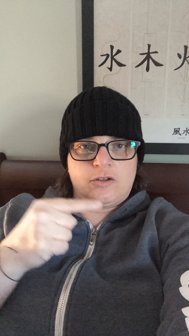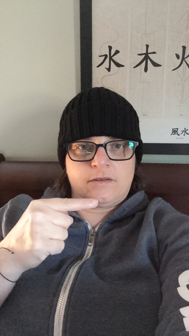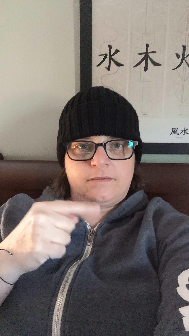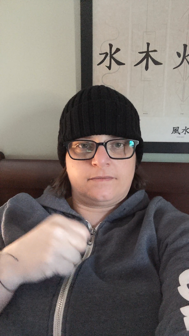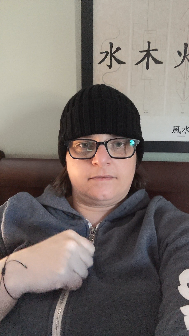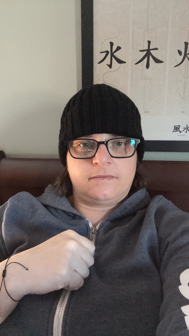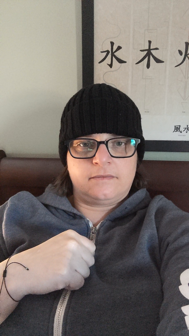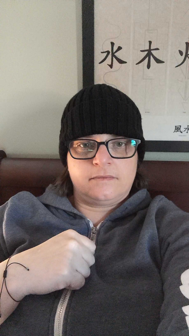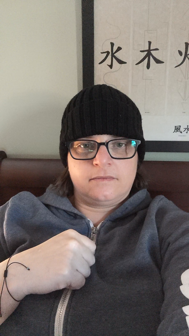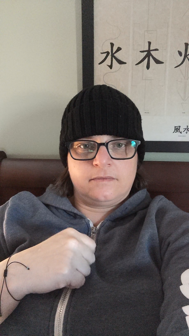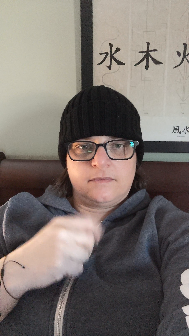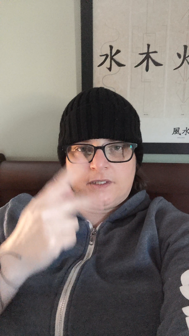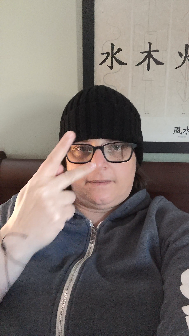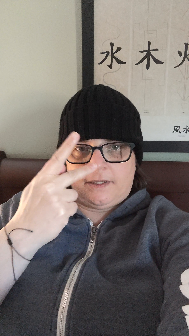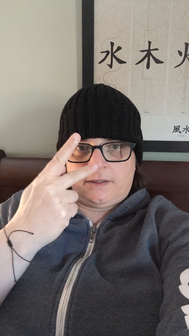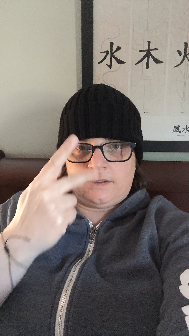penis